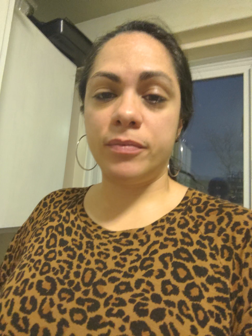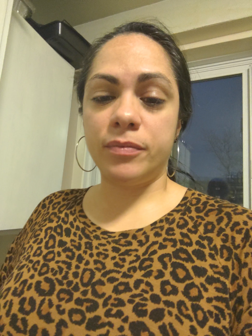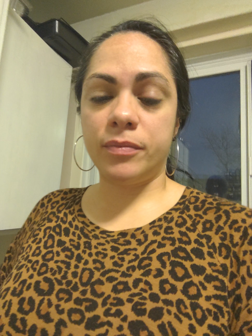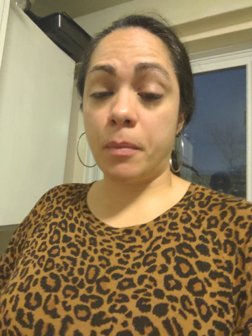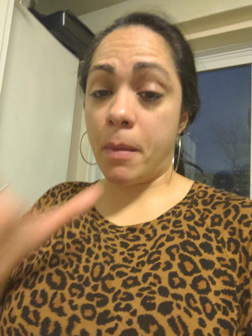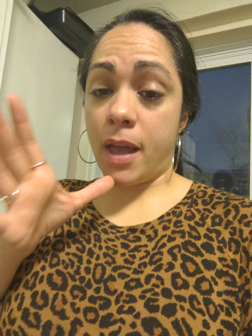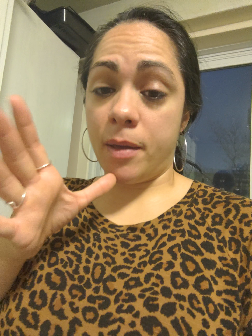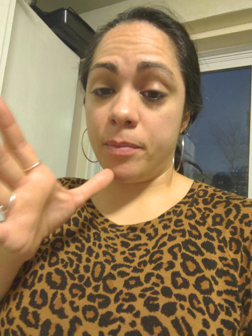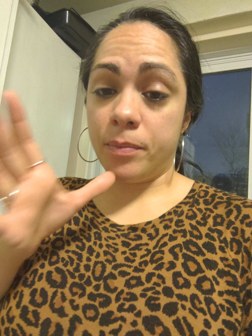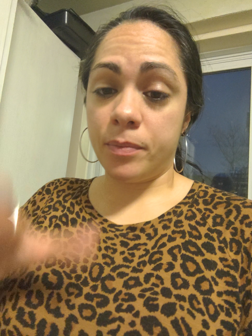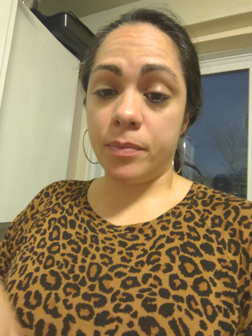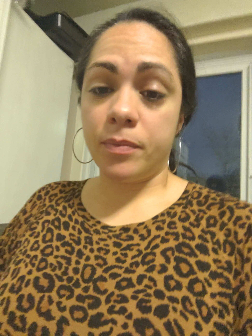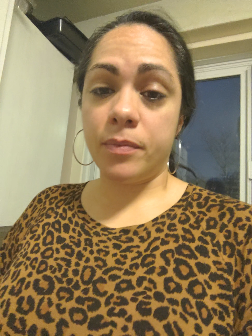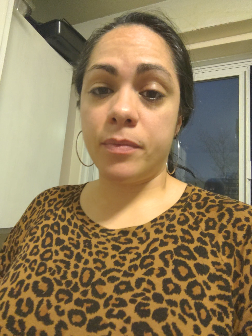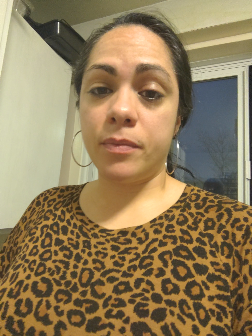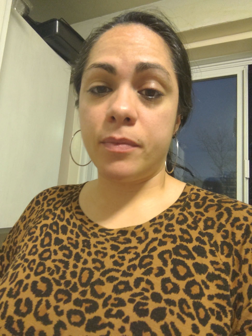mom